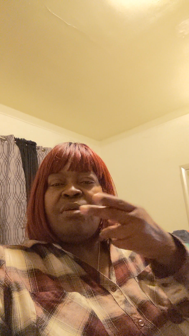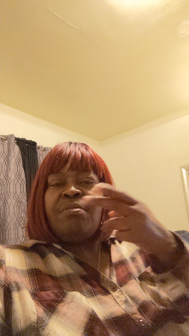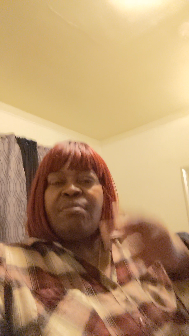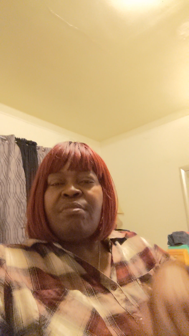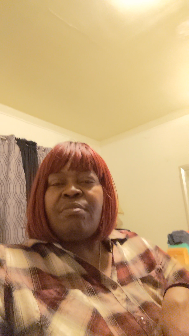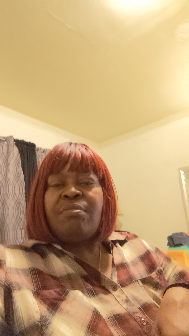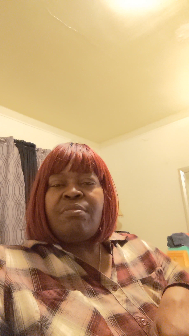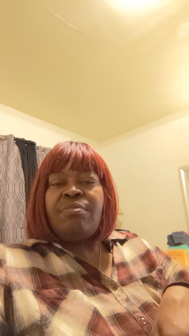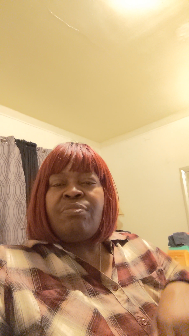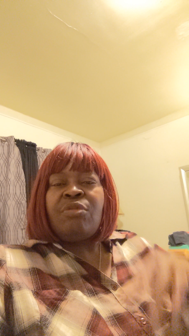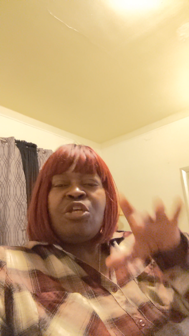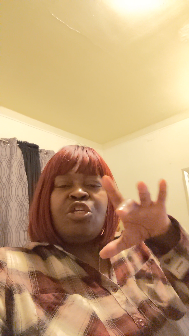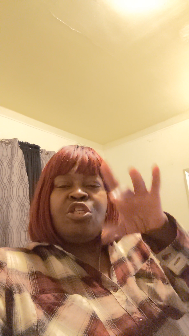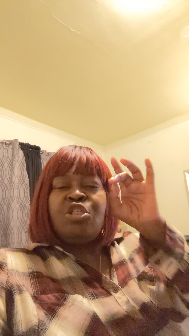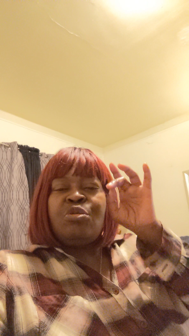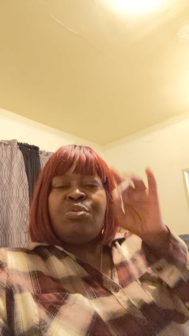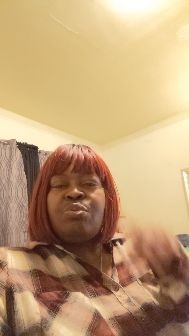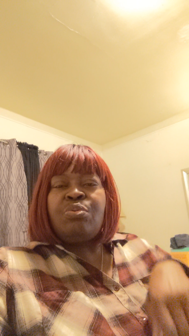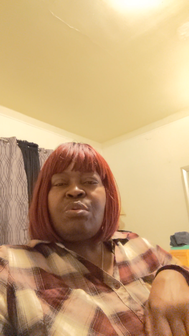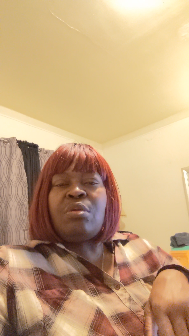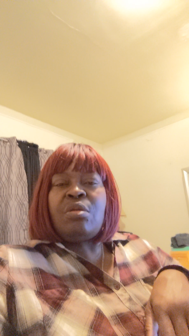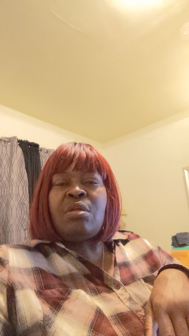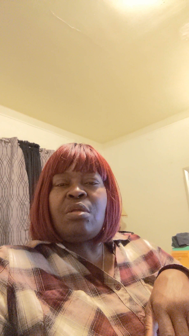choose